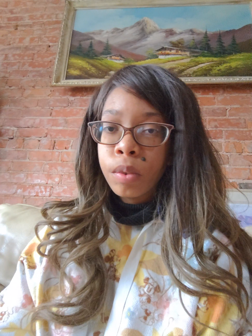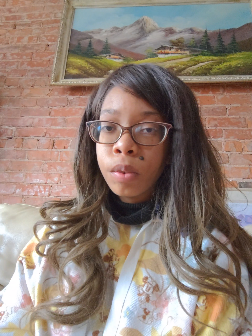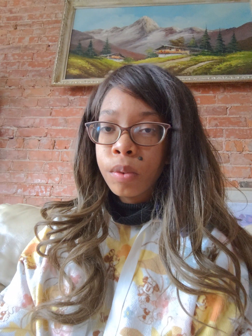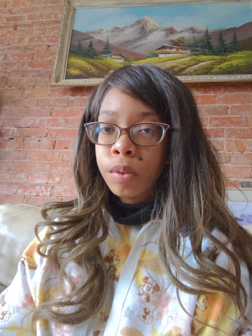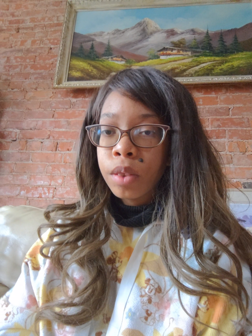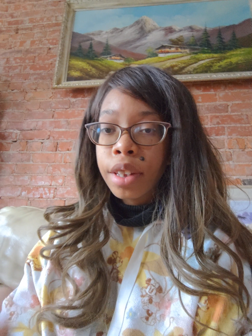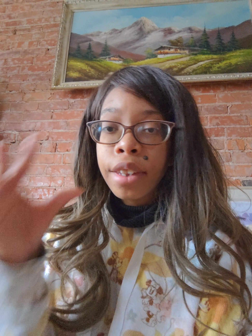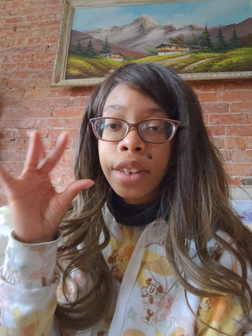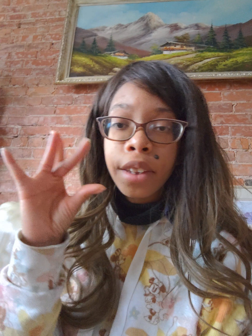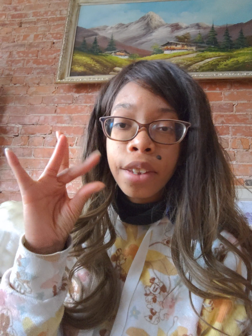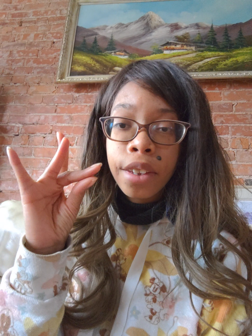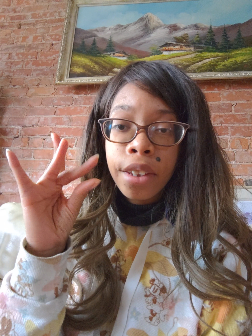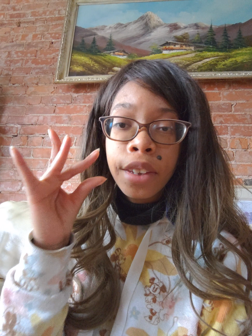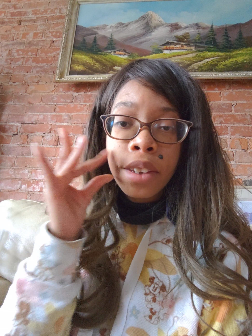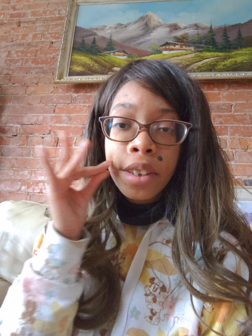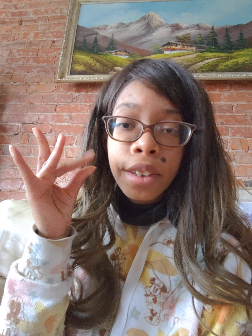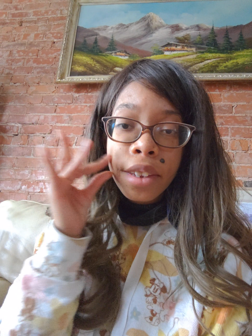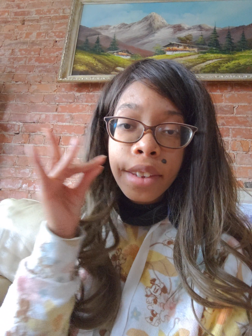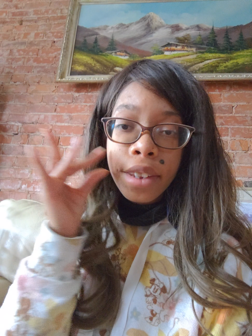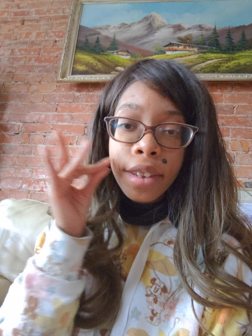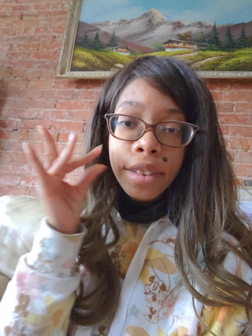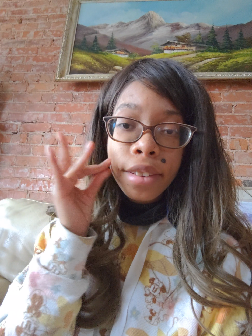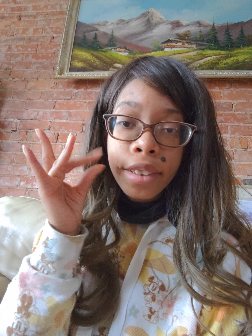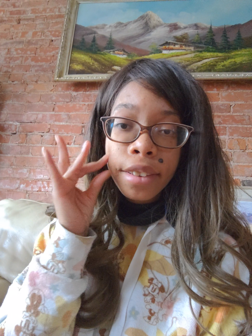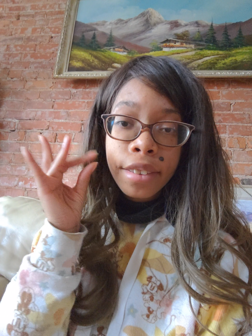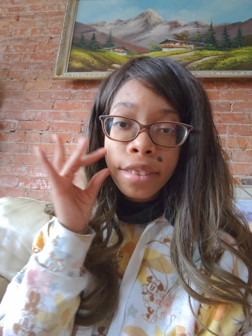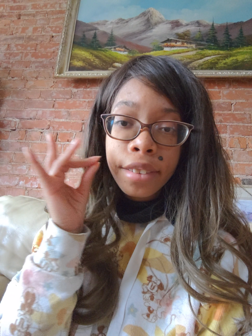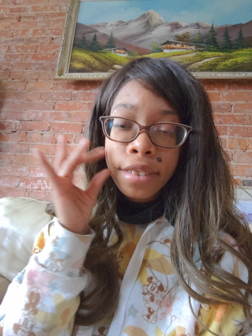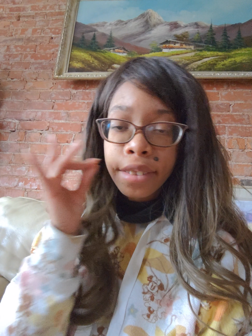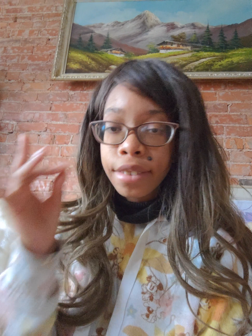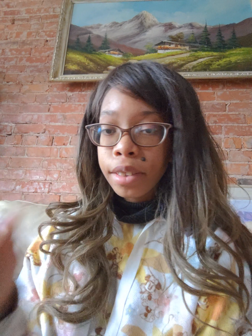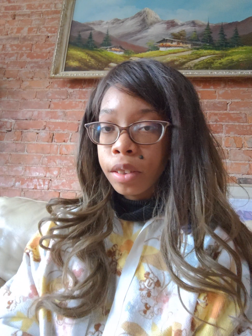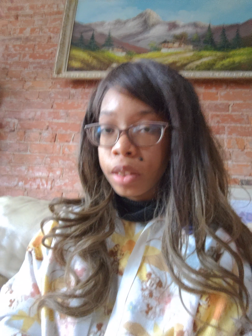kitty